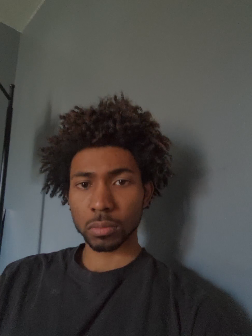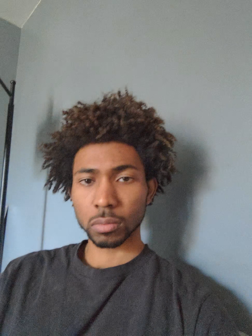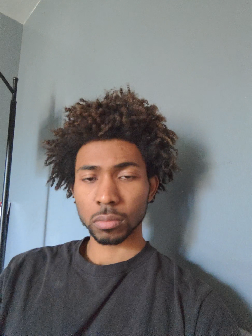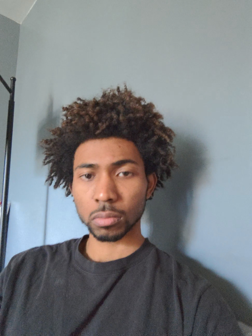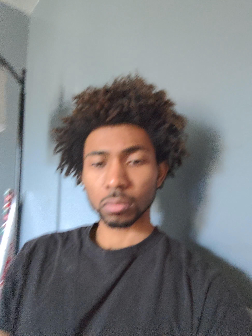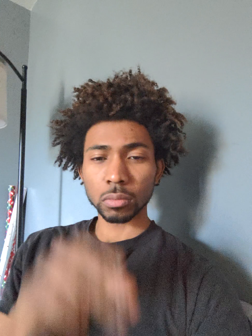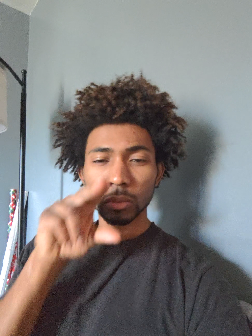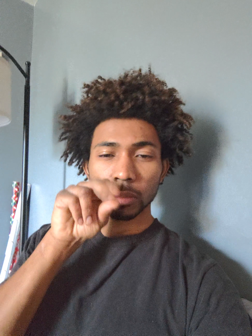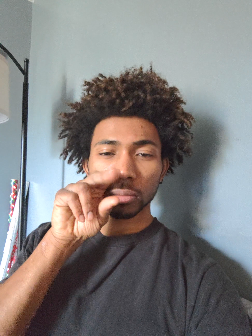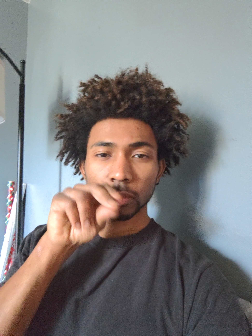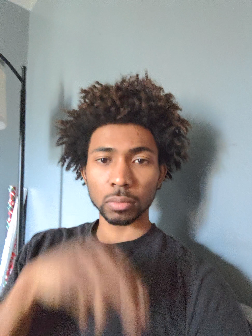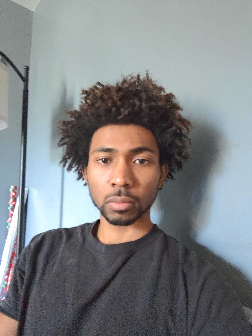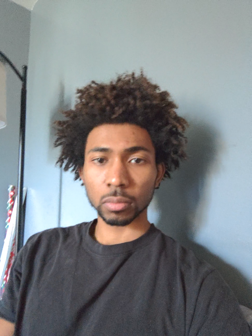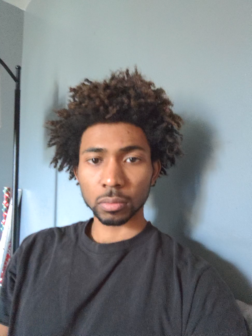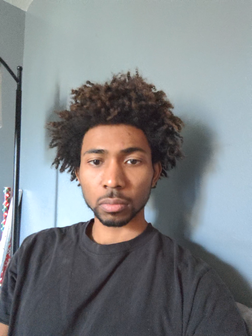duck